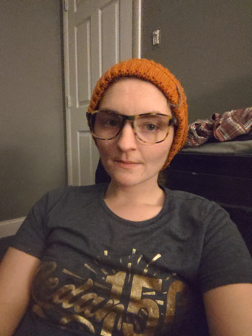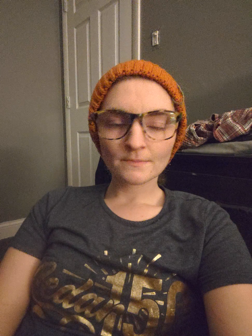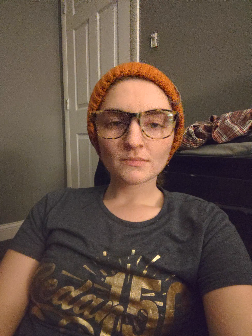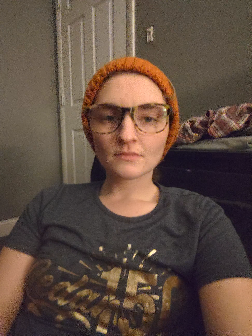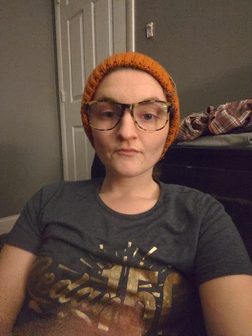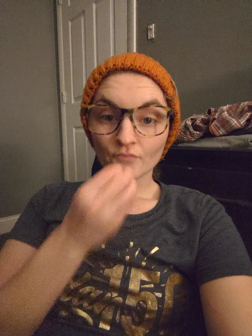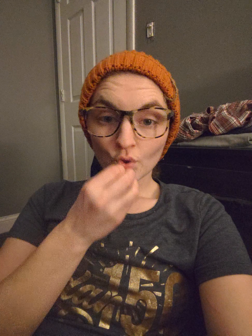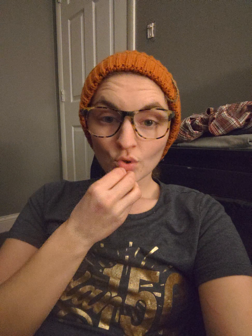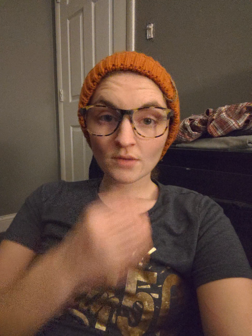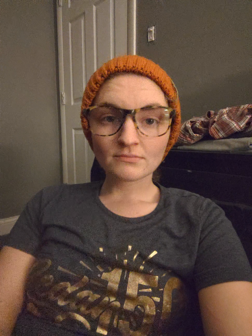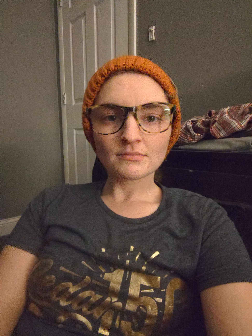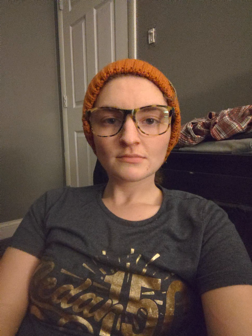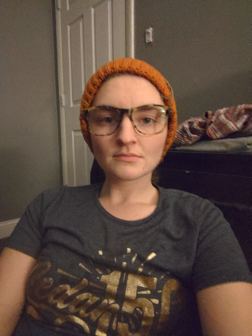food